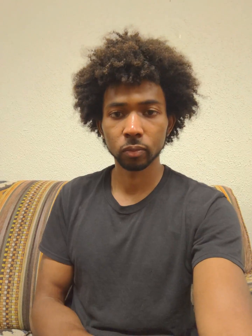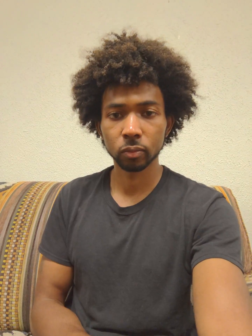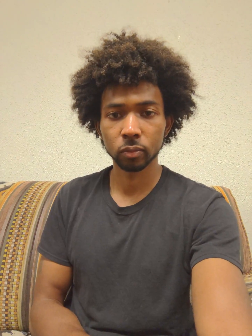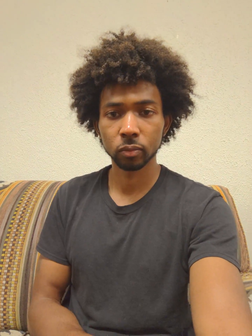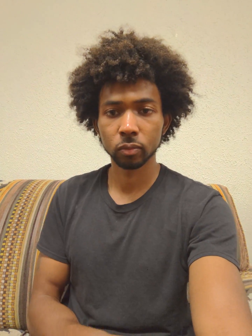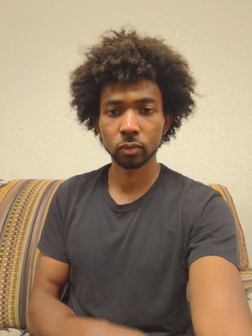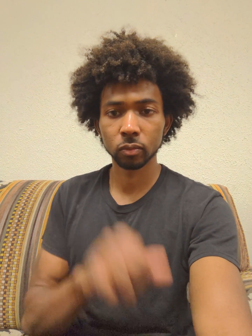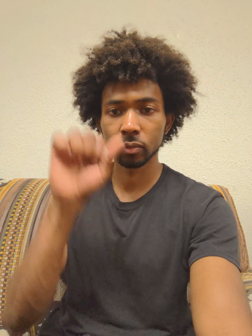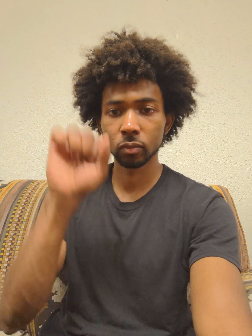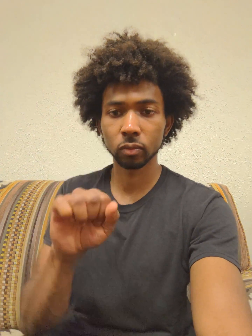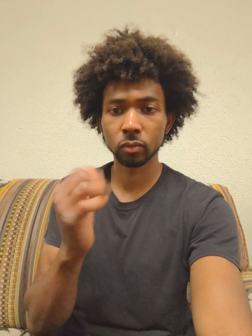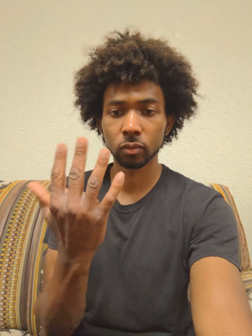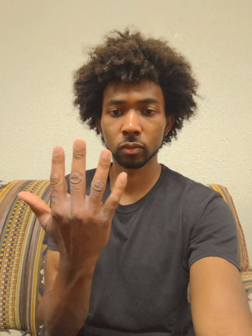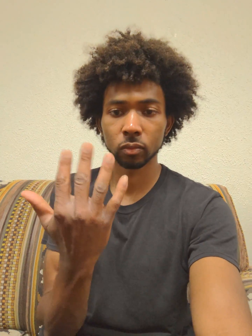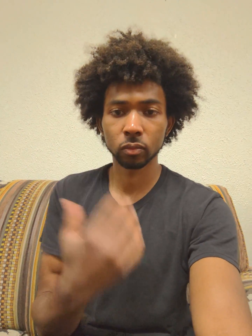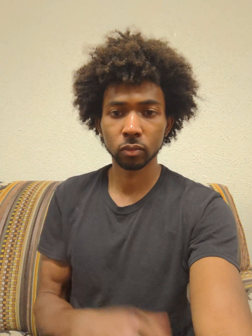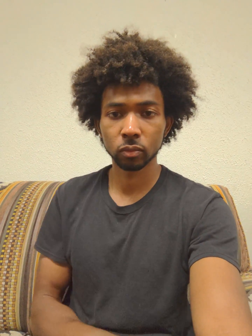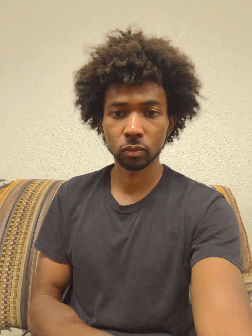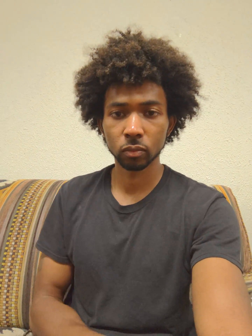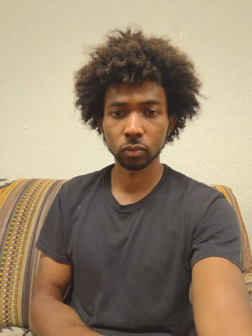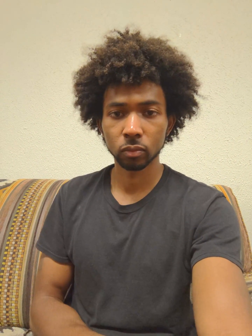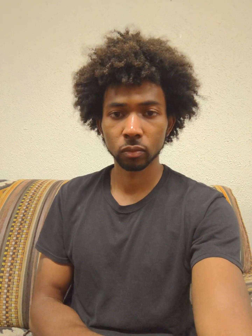gloves